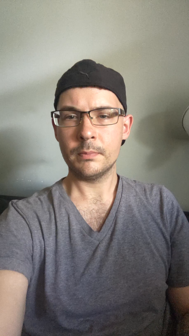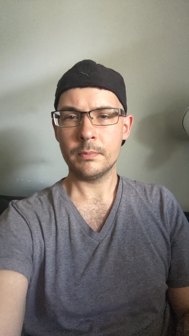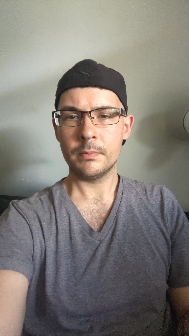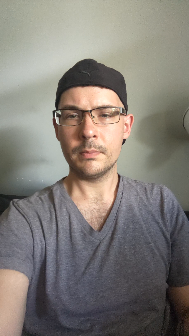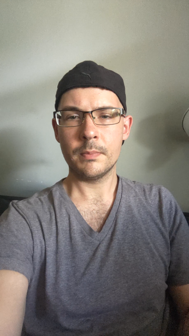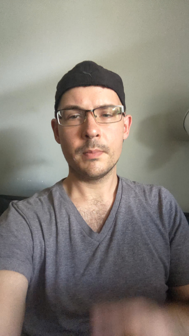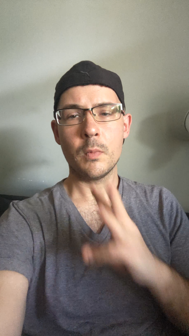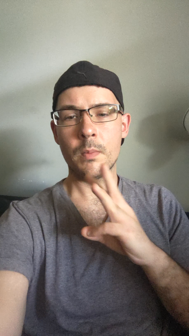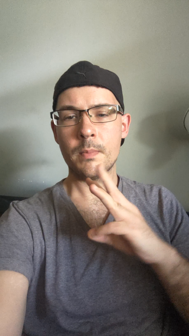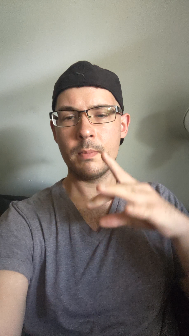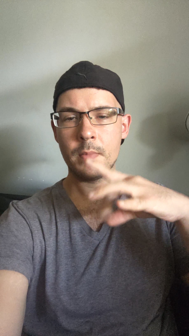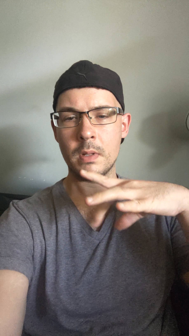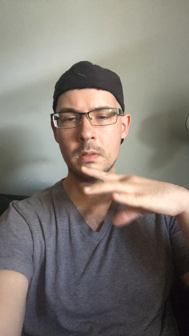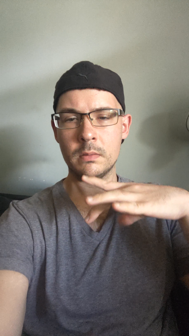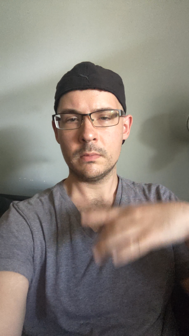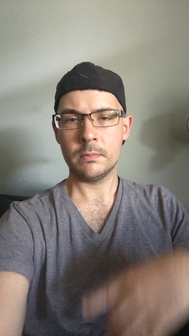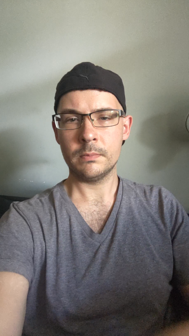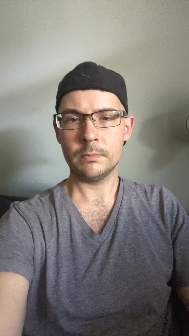melon